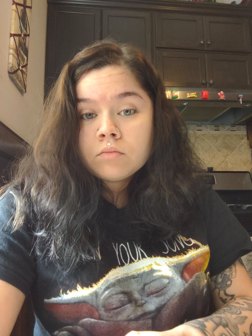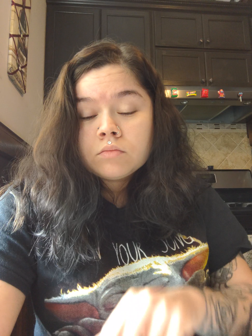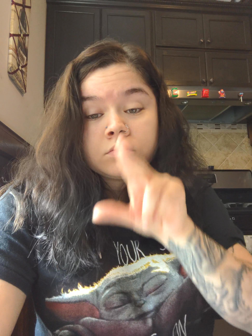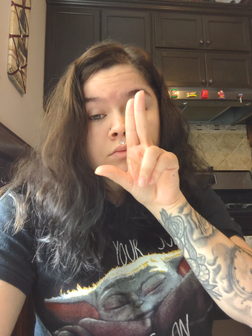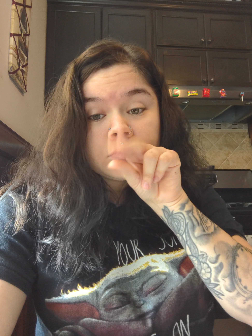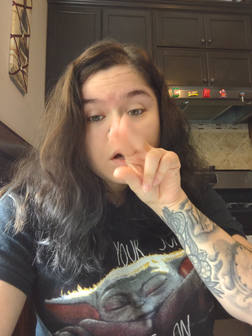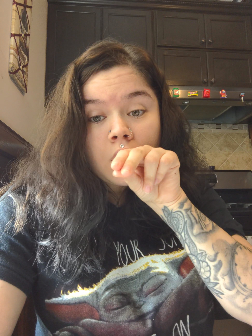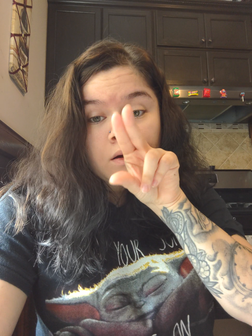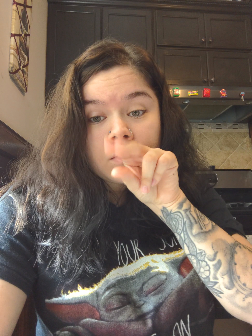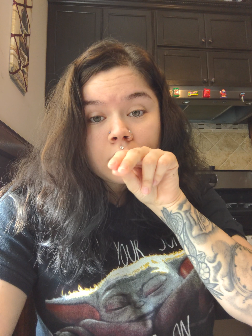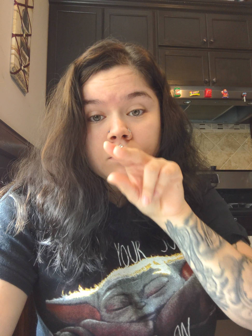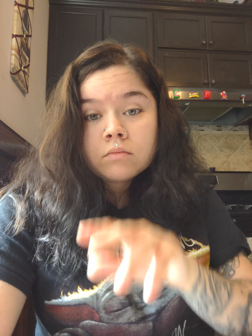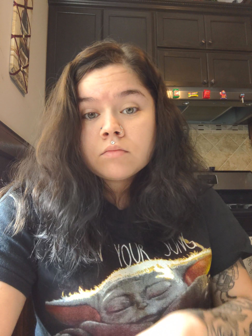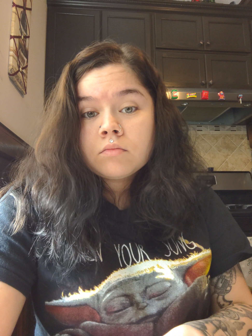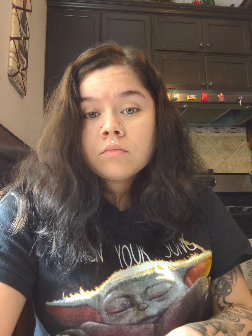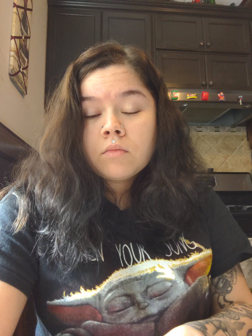duck